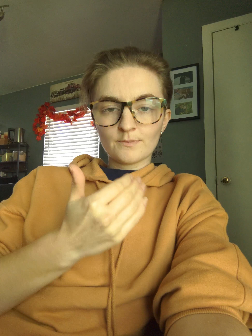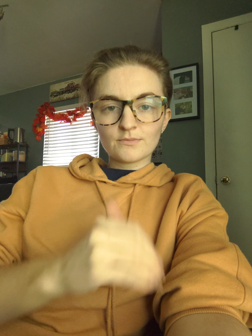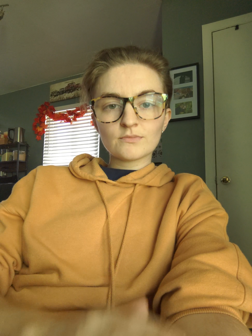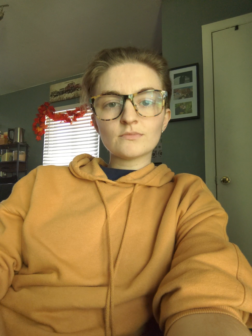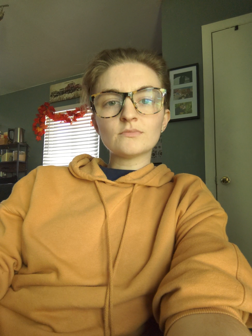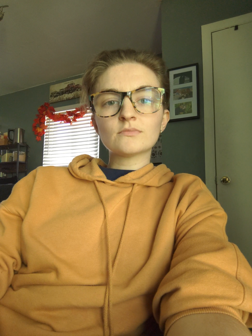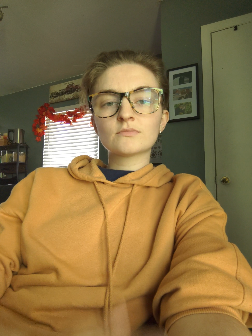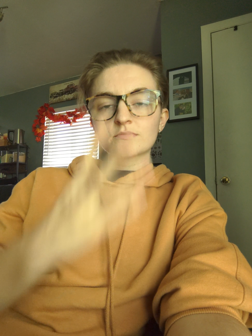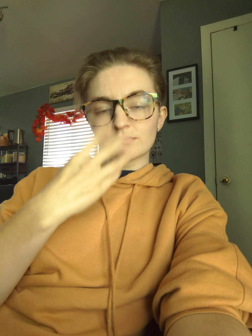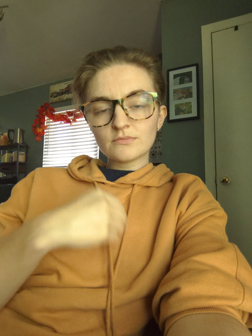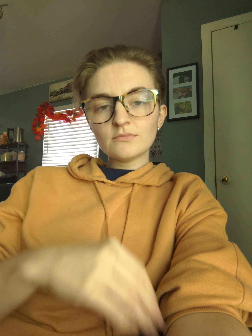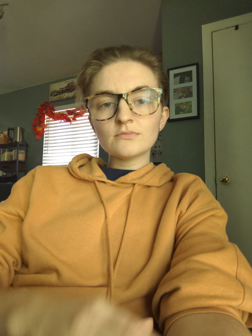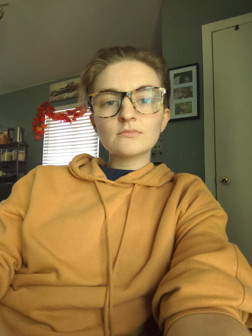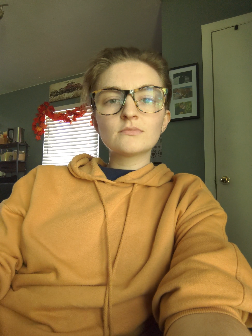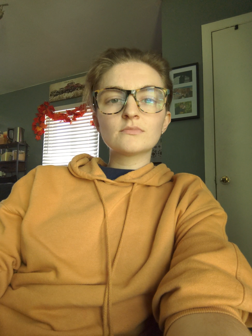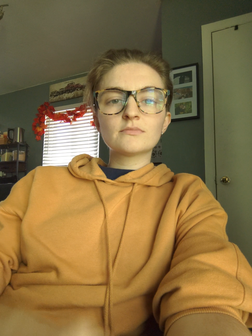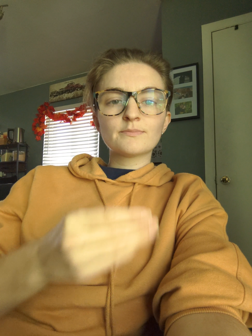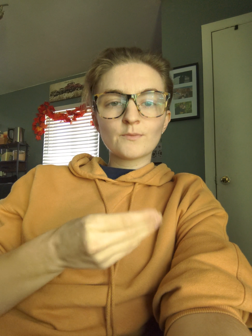asleep